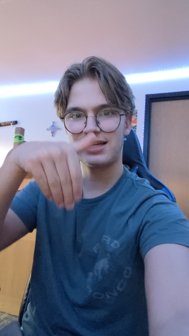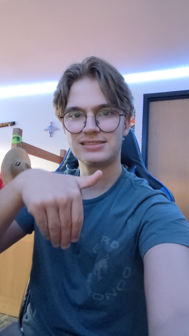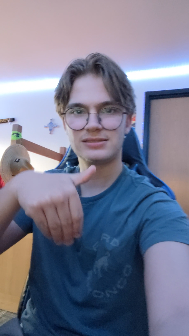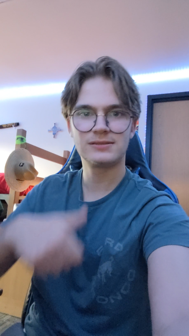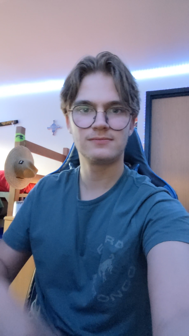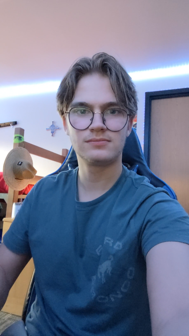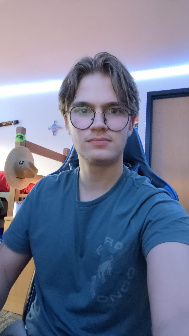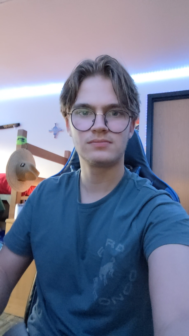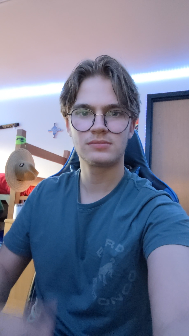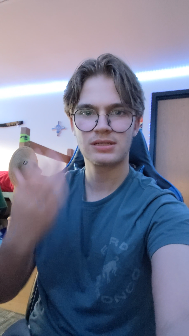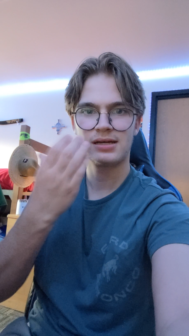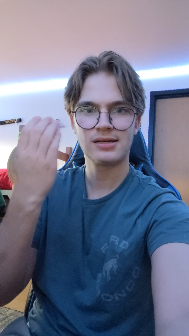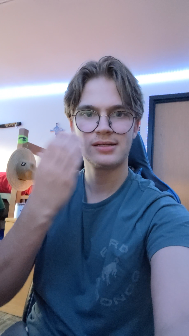shake